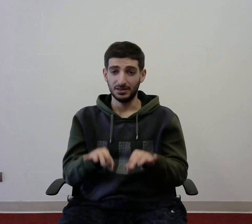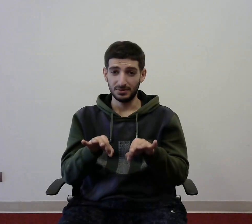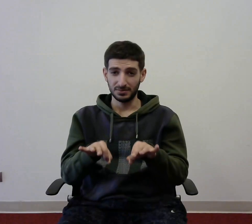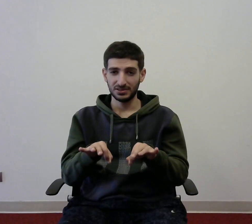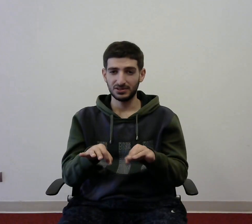avtomobil